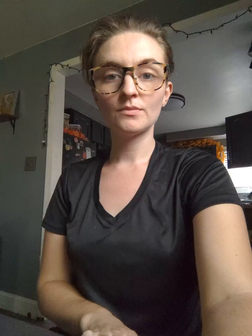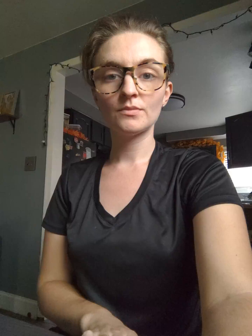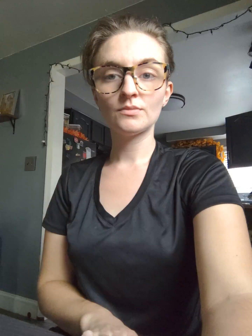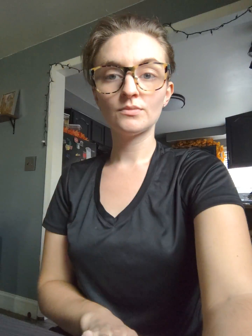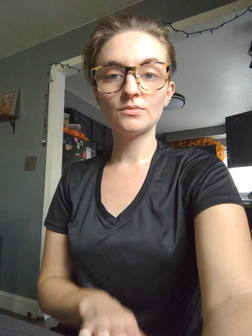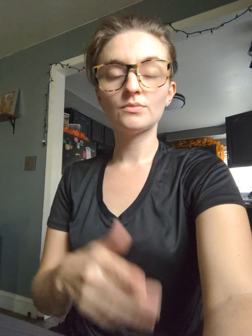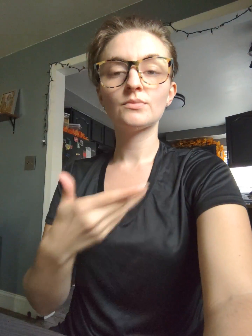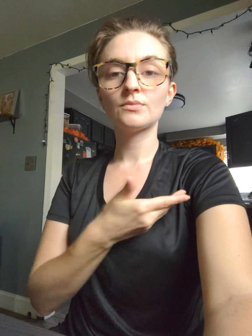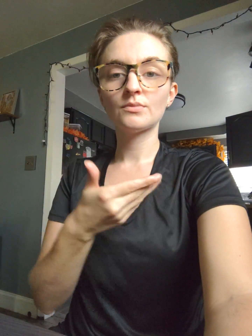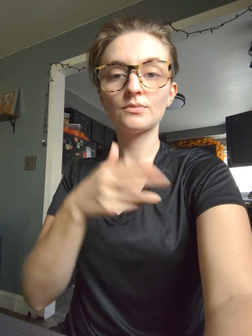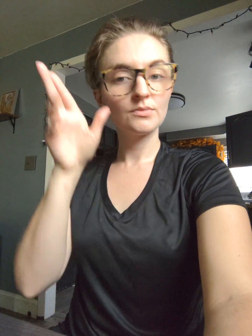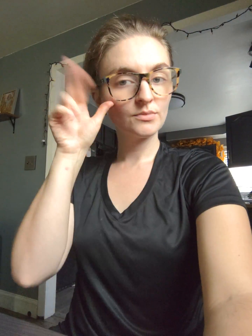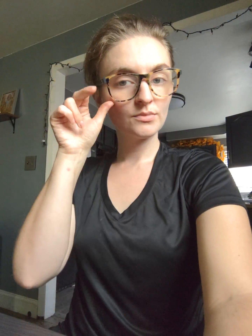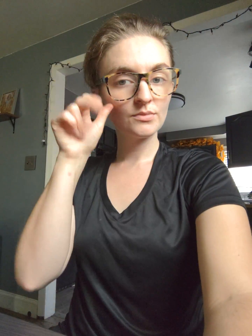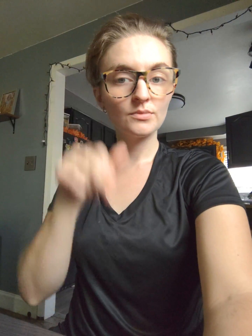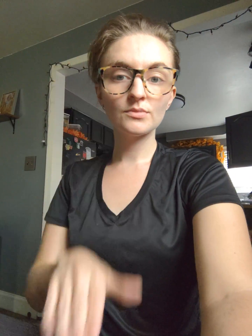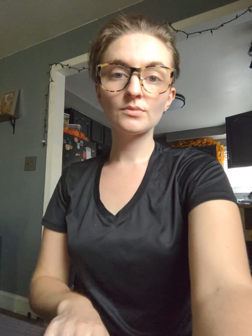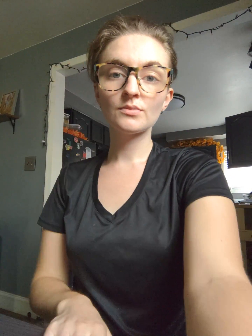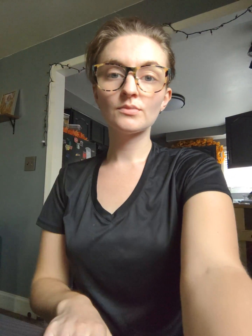pony